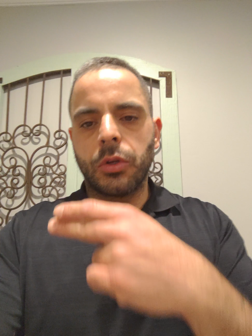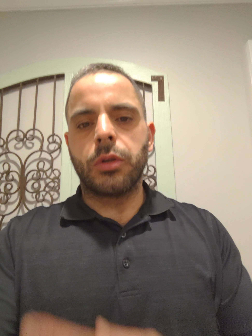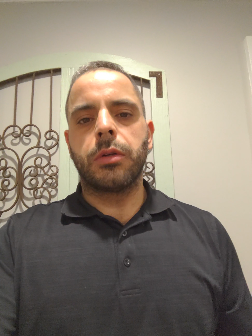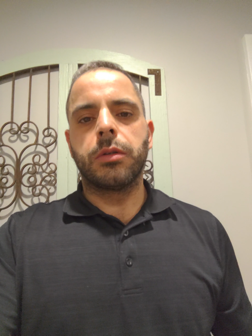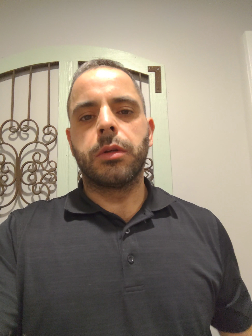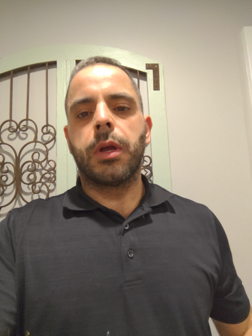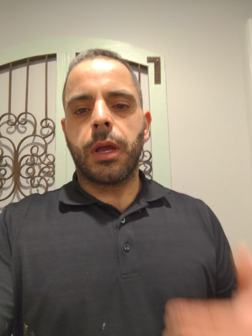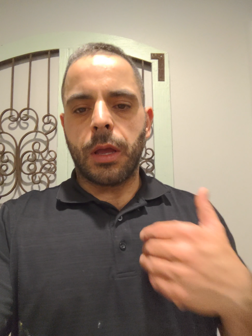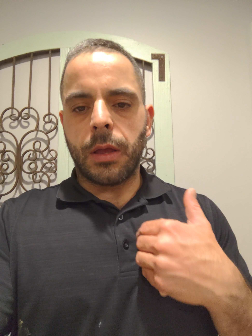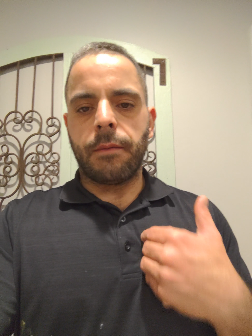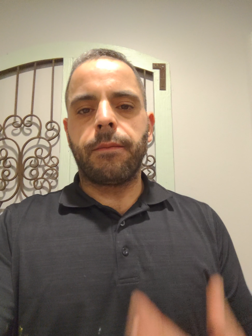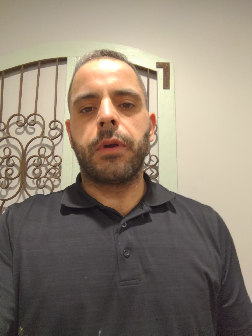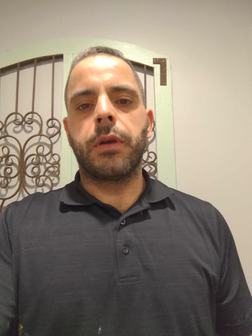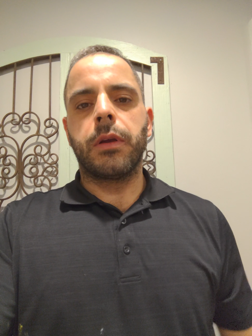have